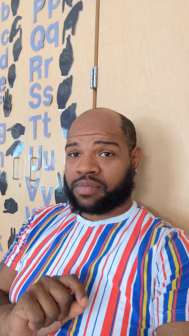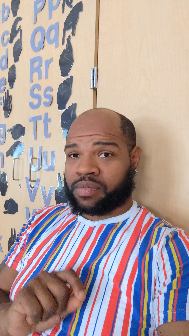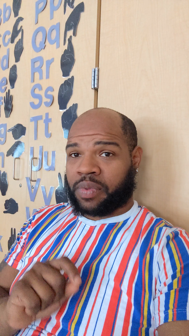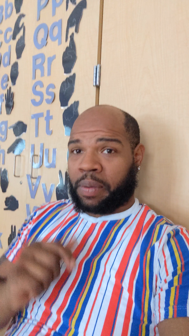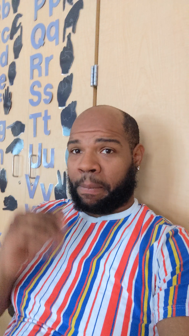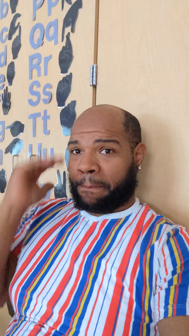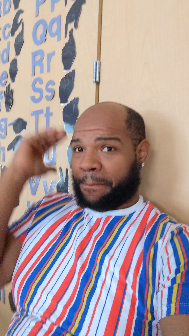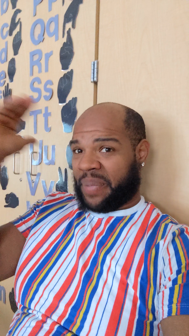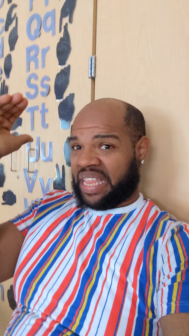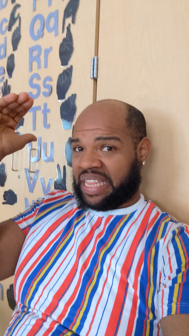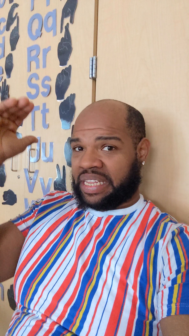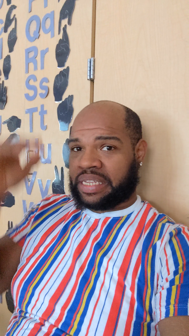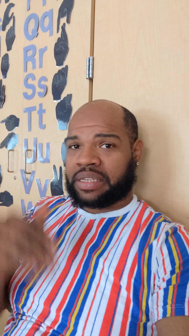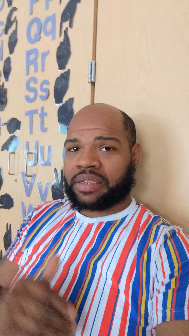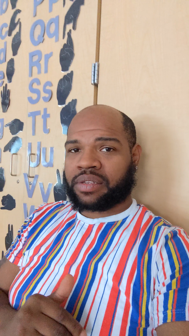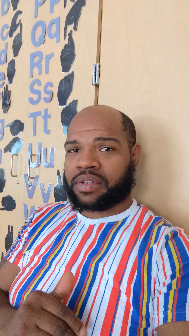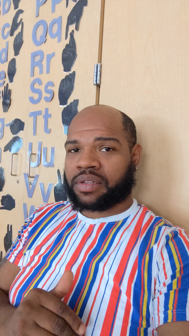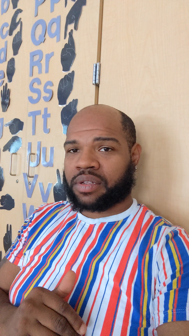big